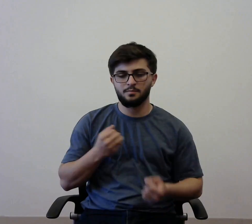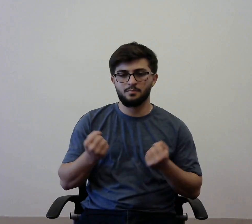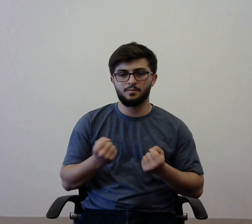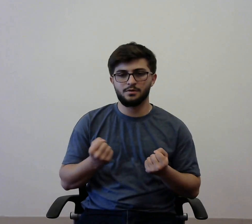avtomobil